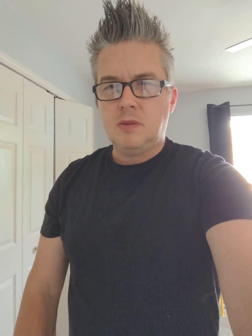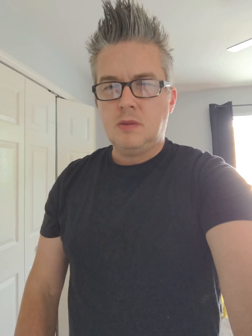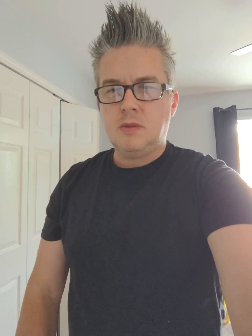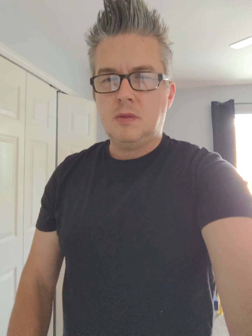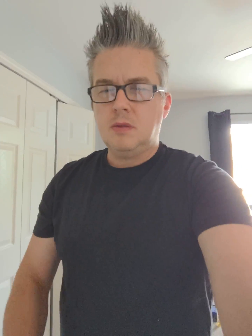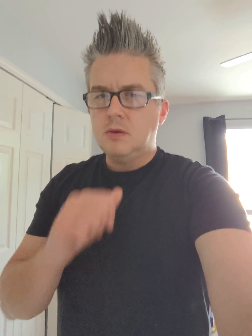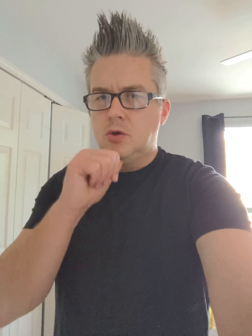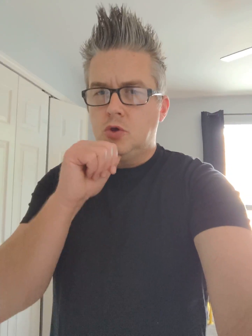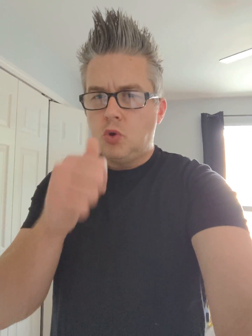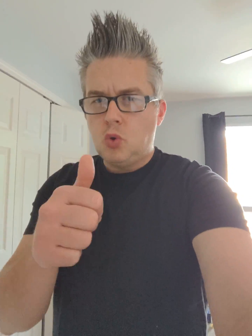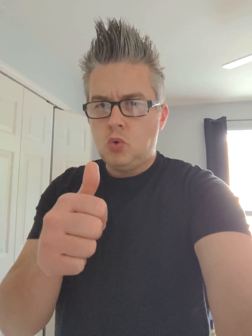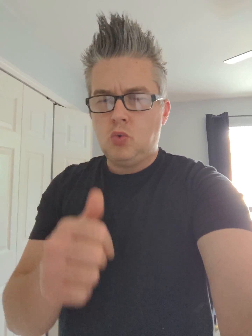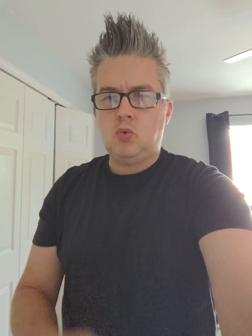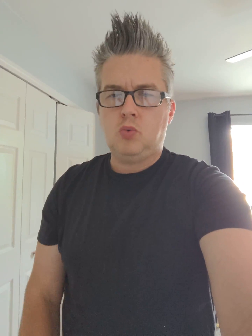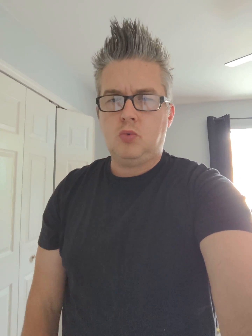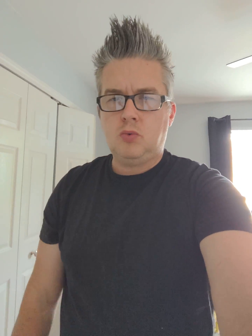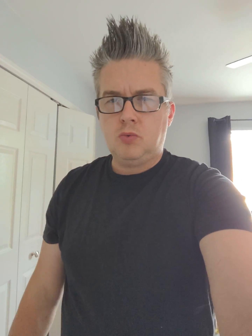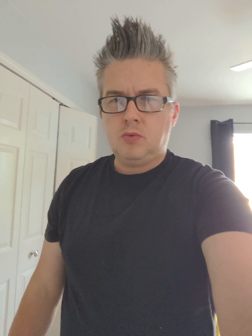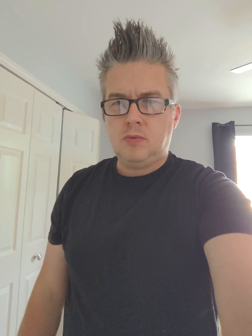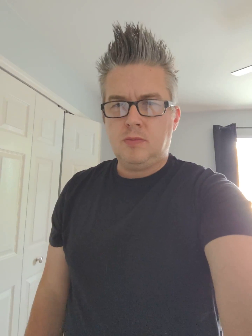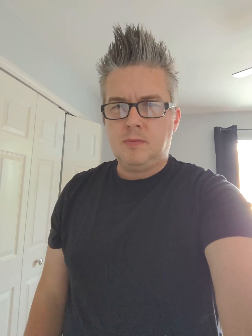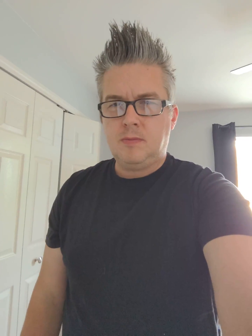don't